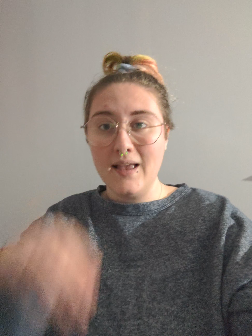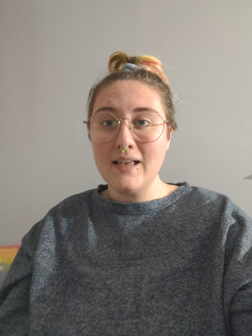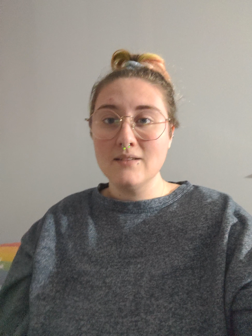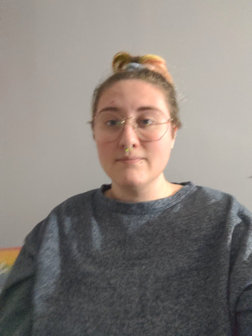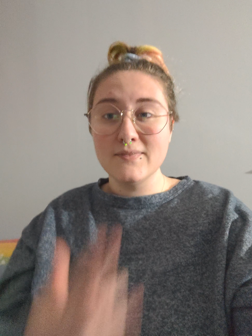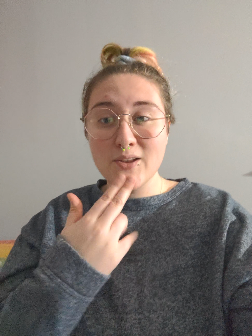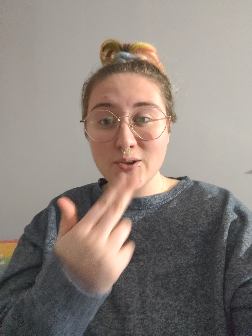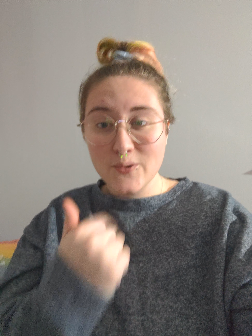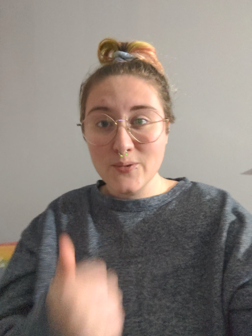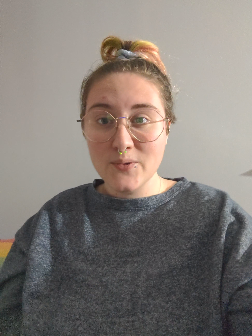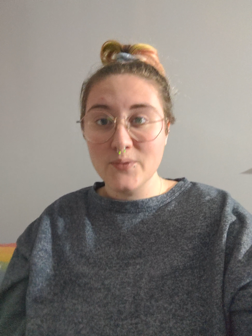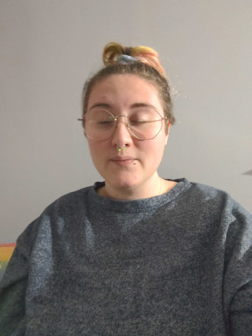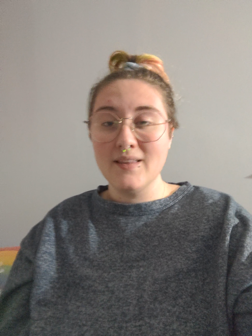cute